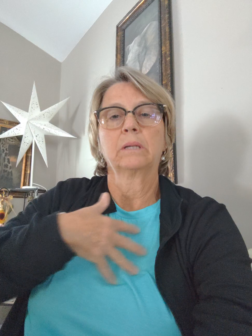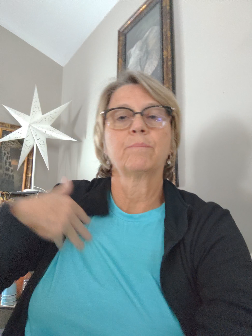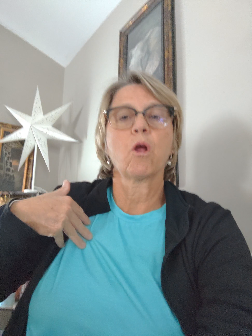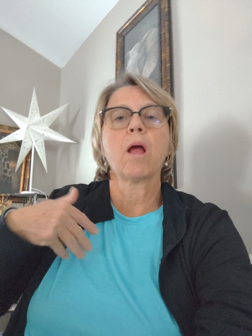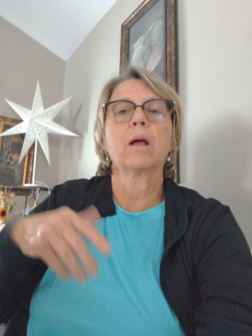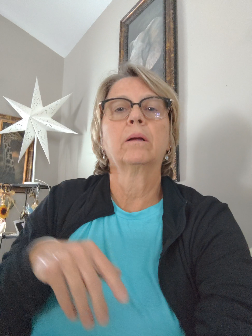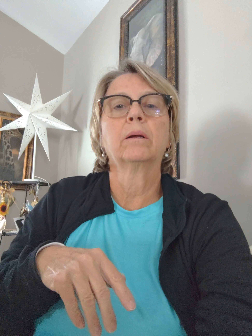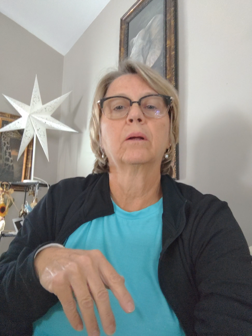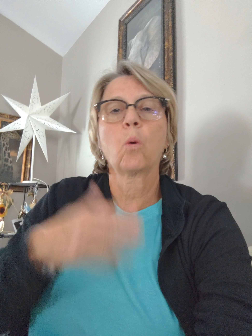zebra